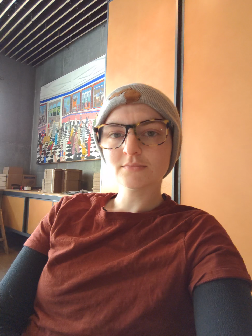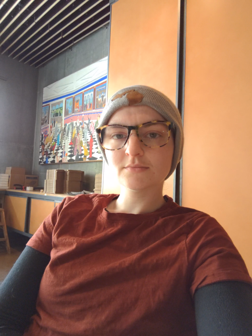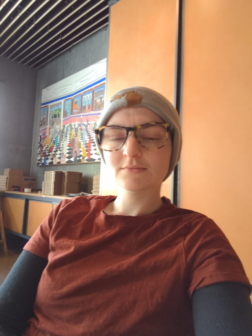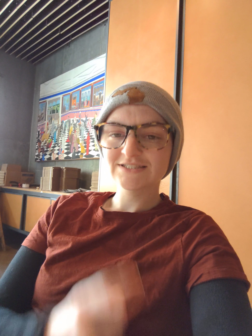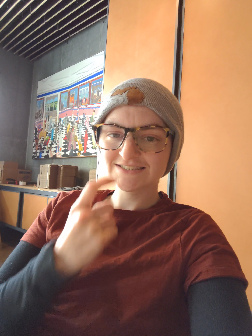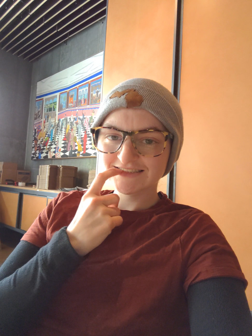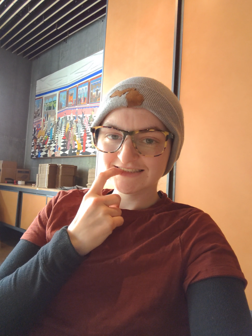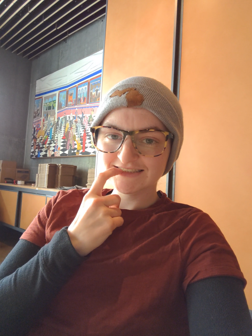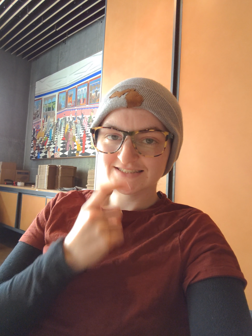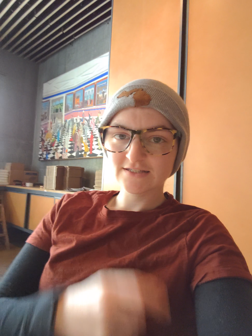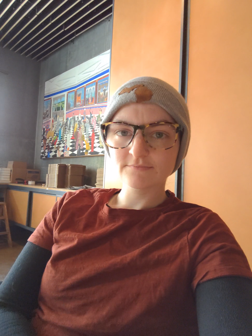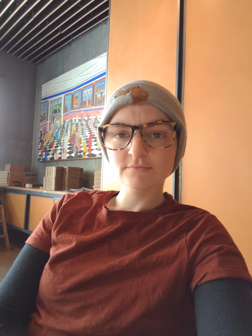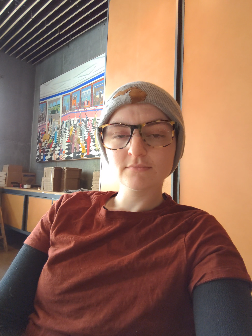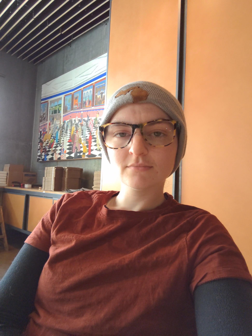tooth